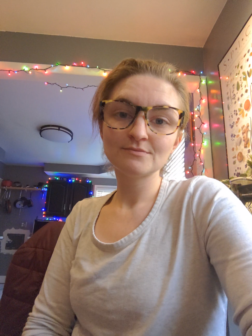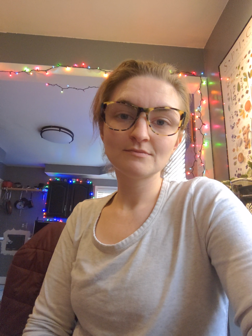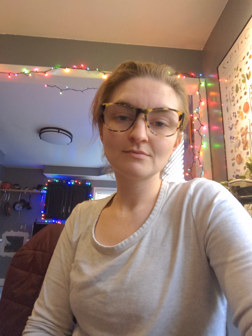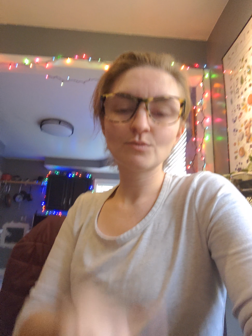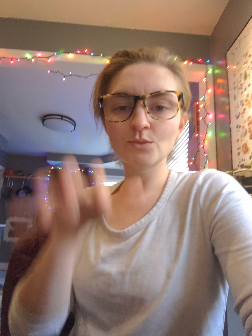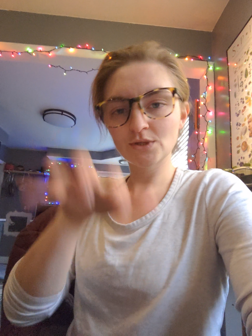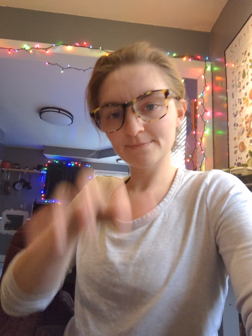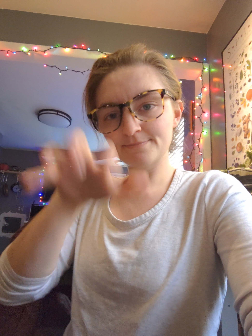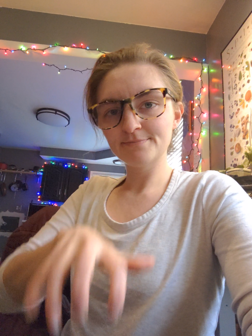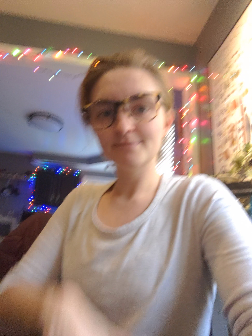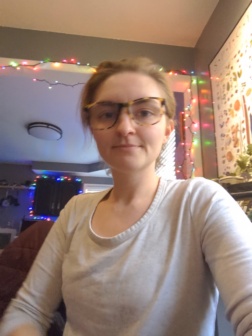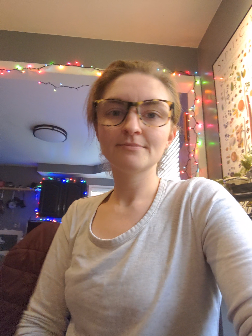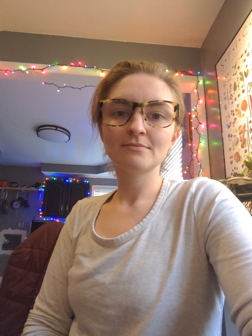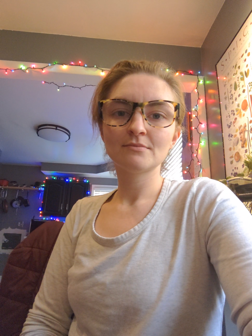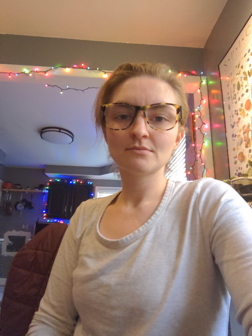alligator